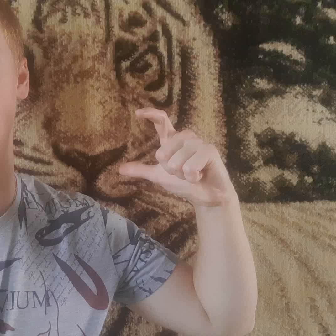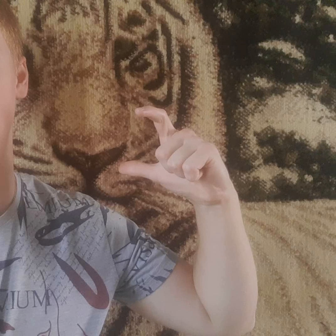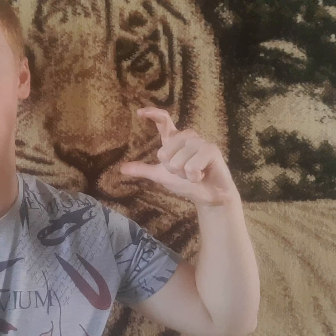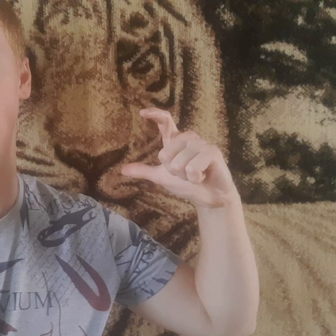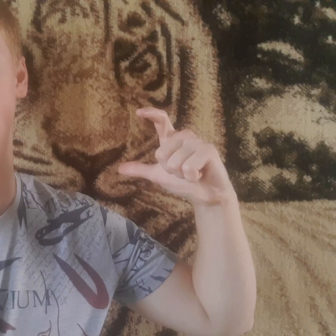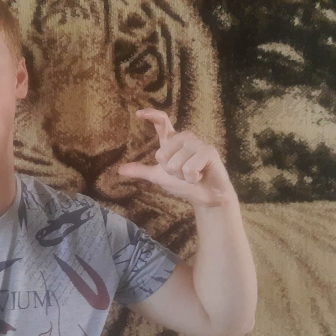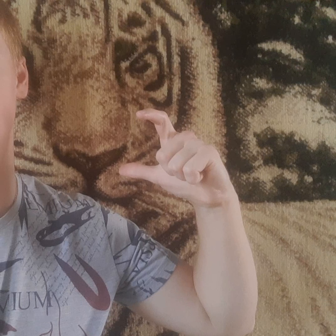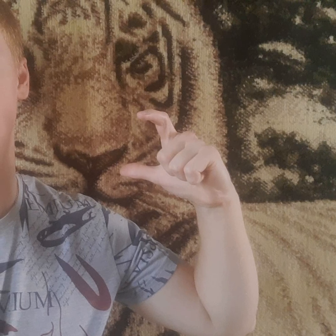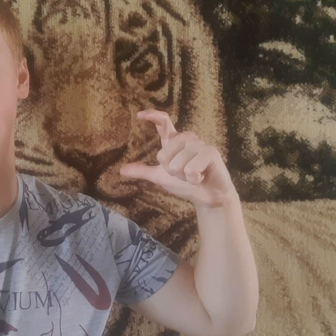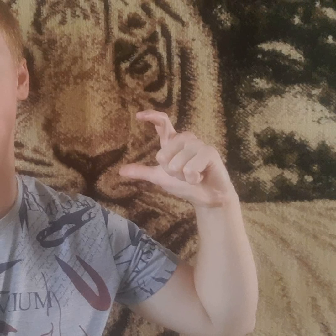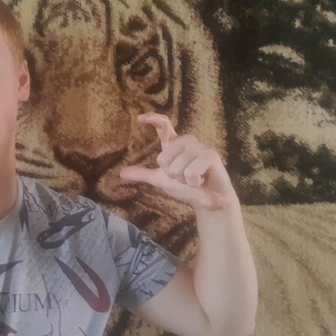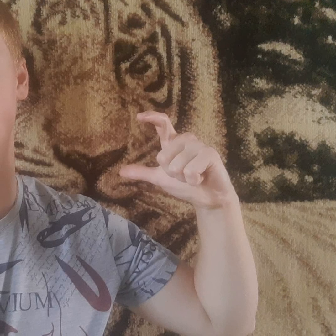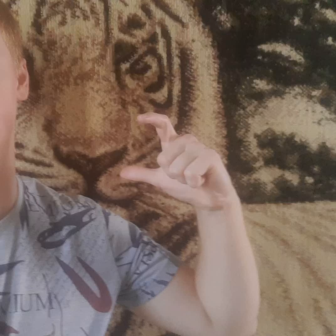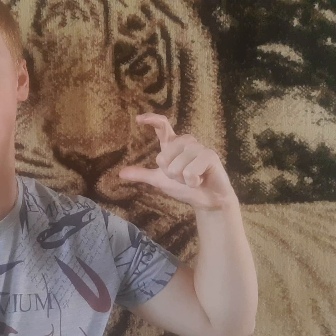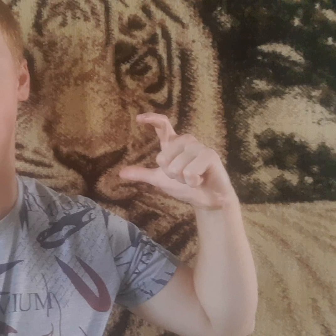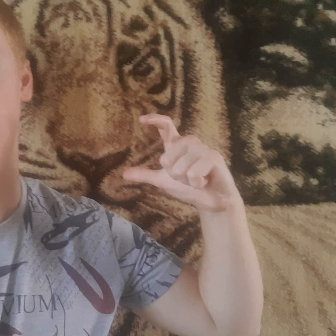Є